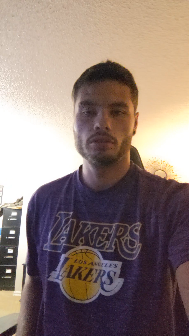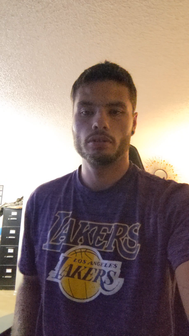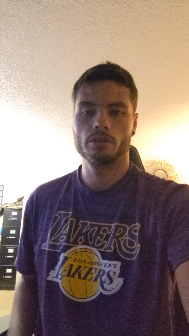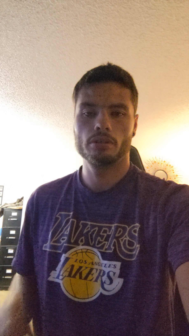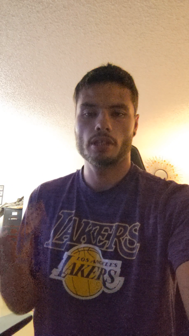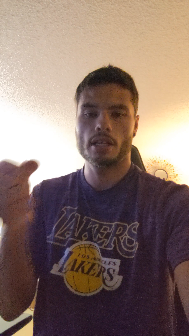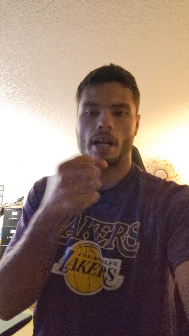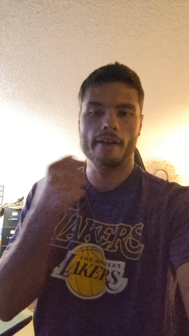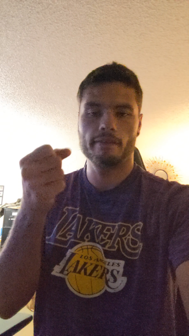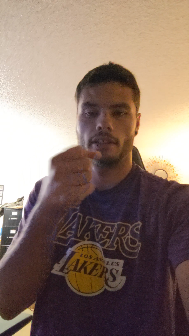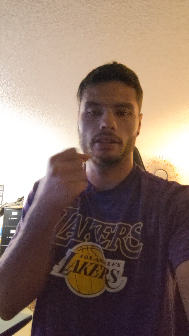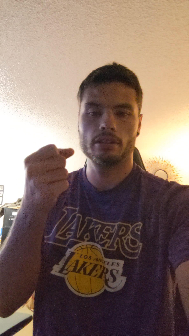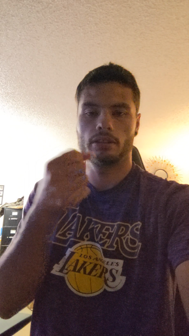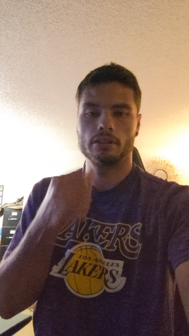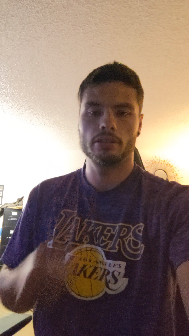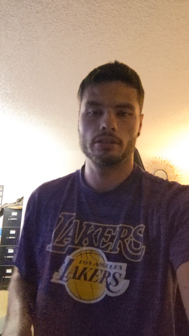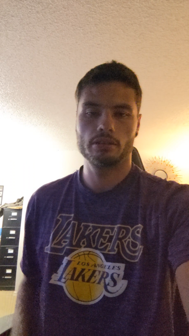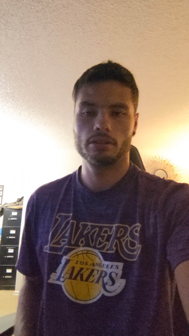coffee